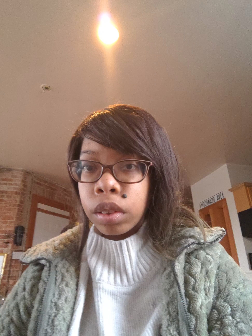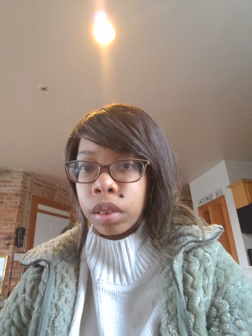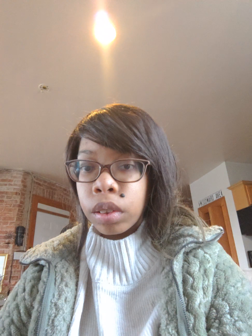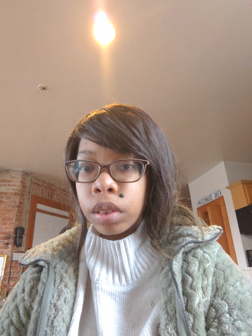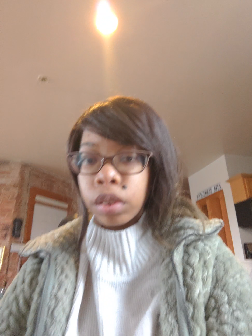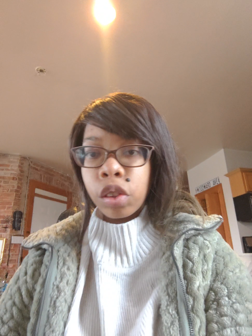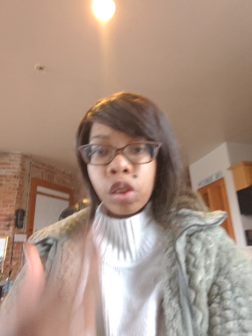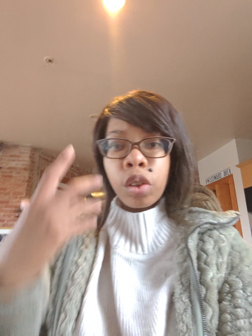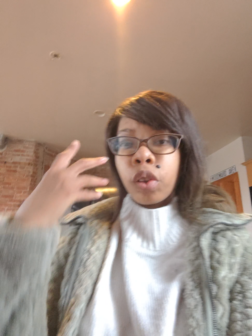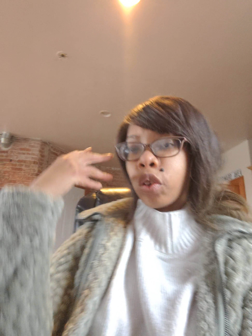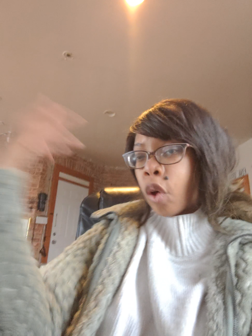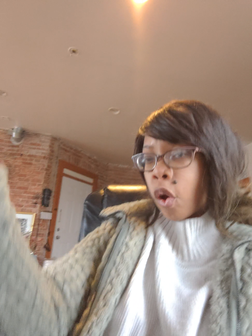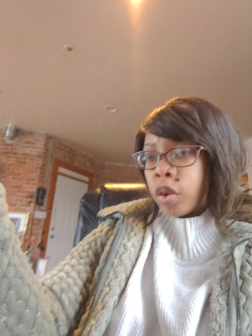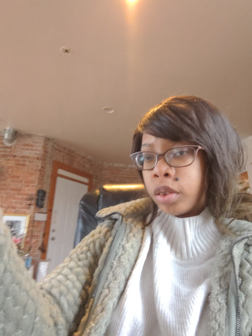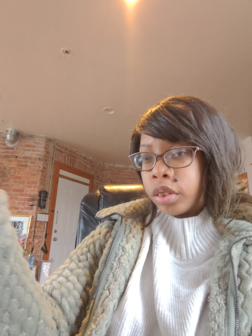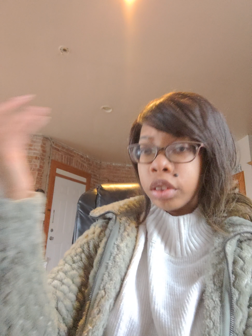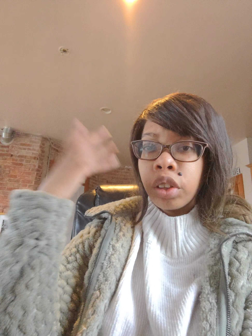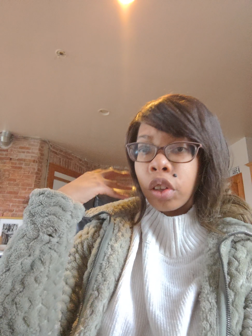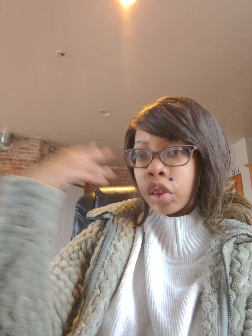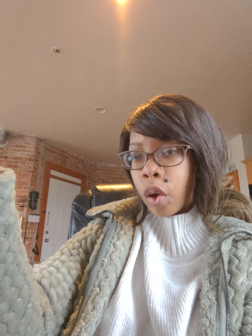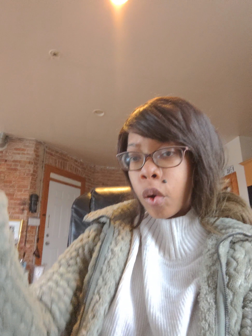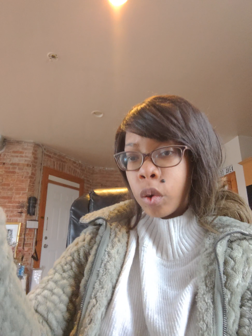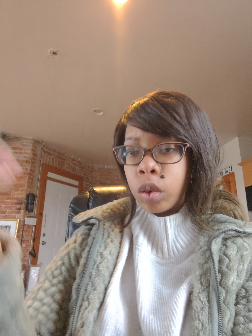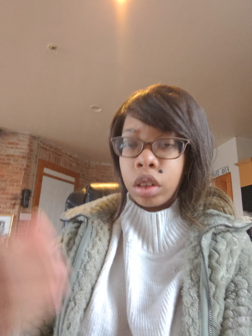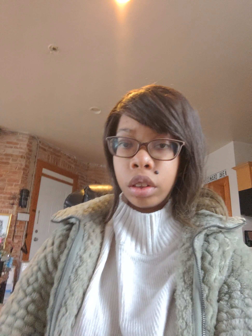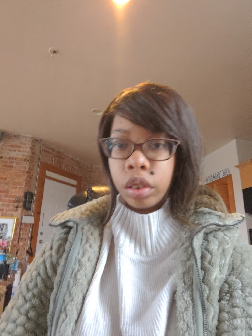go